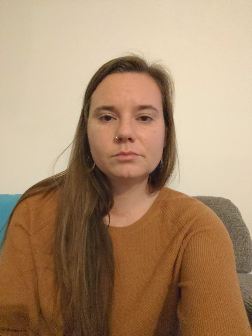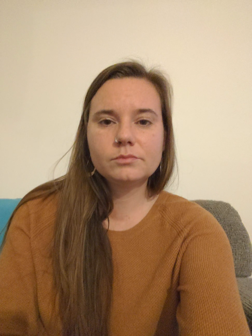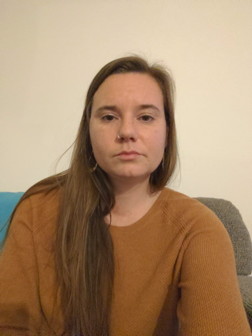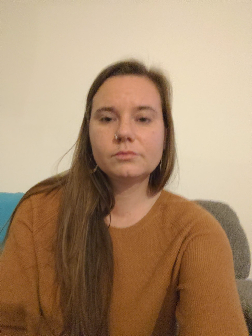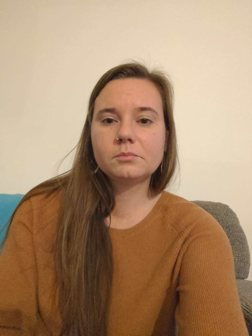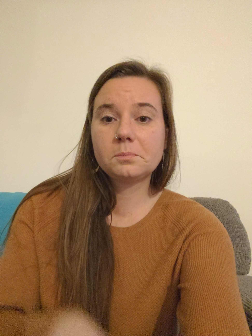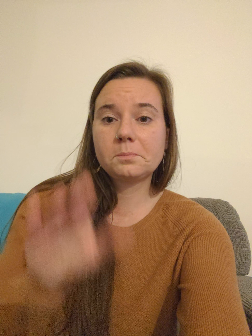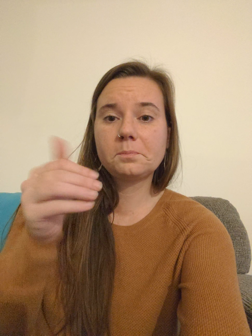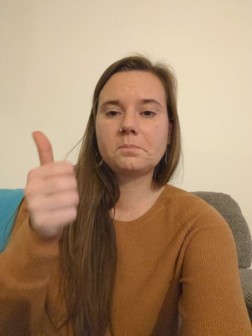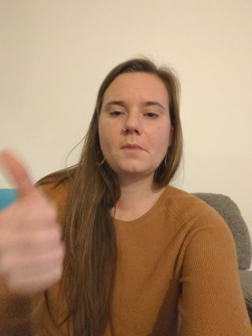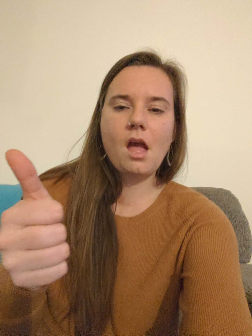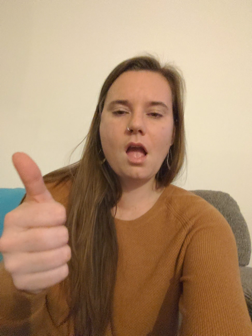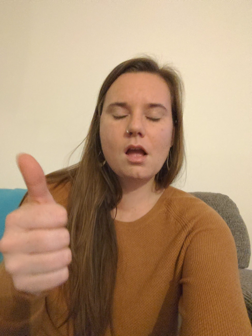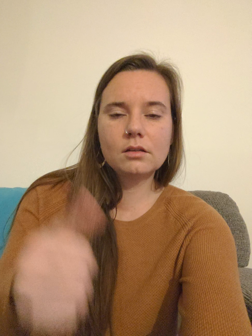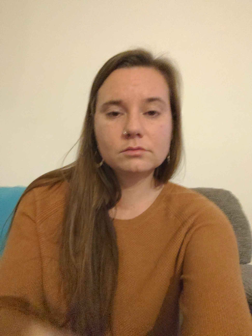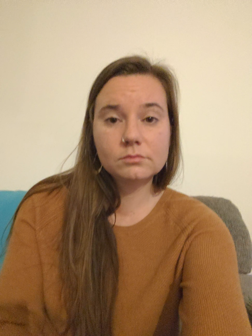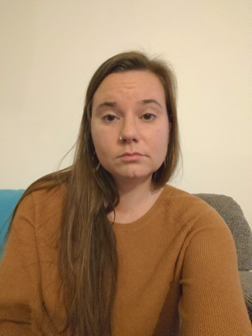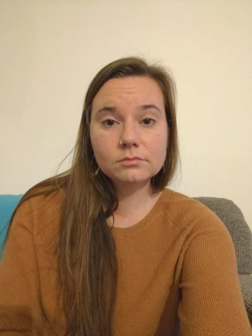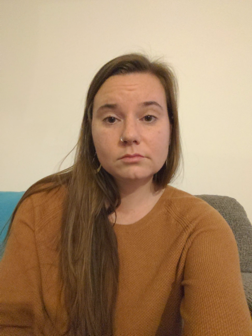bye